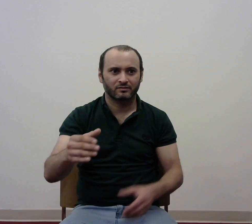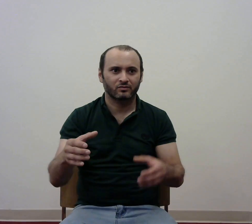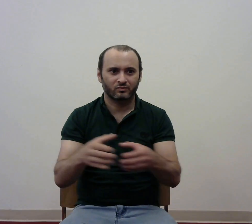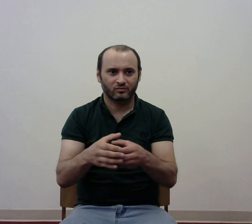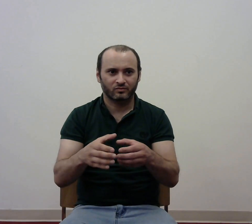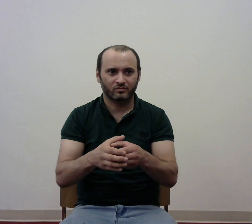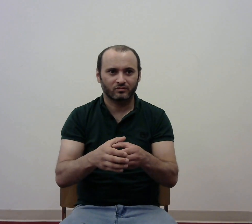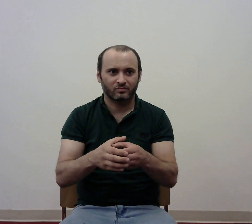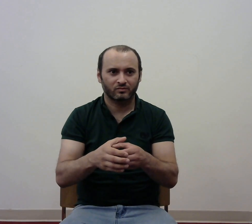komanda